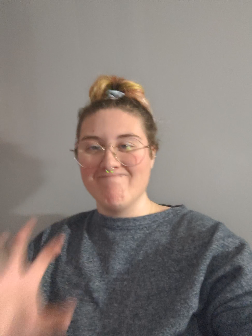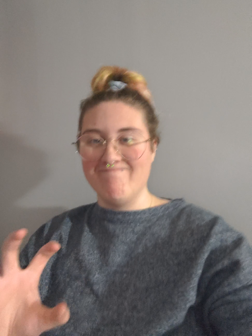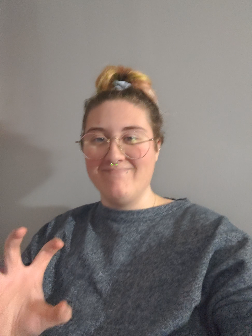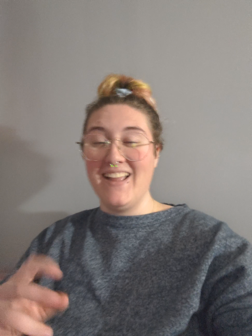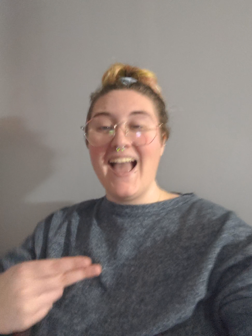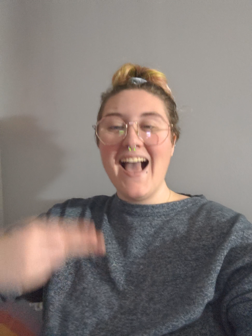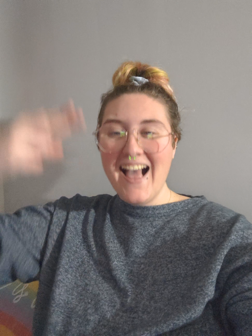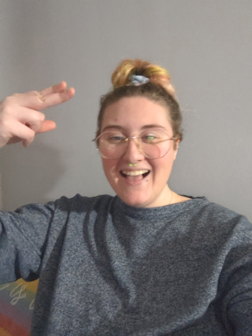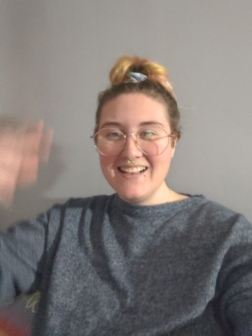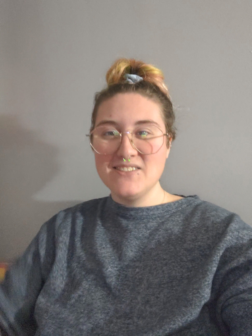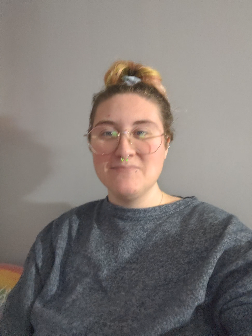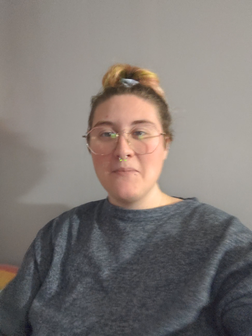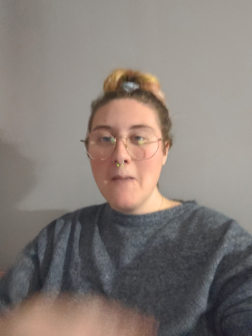high